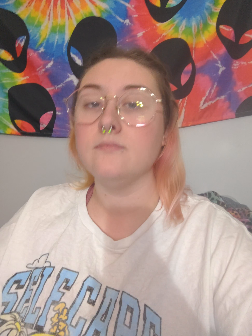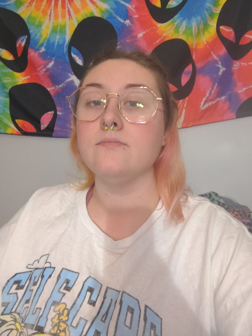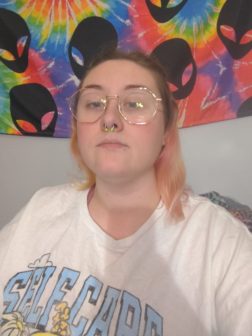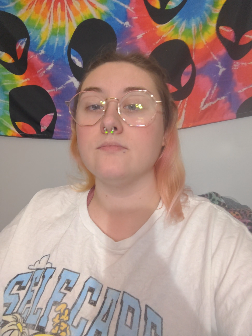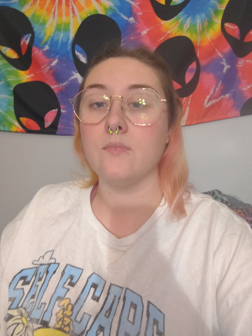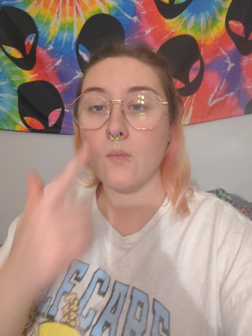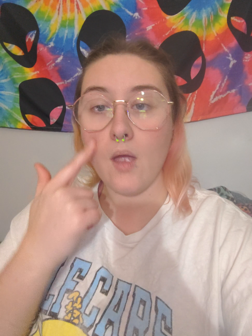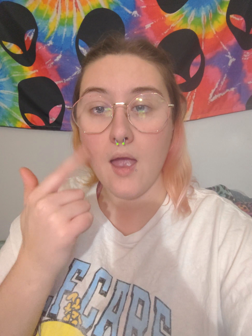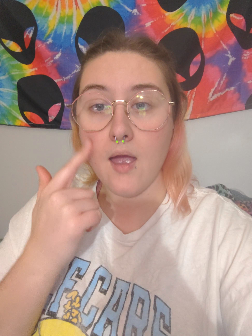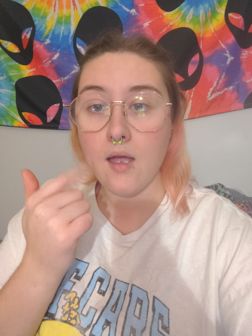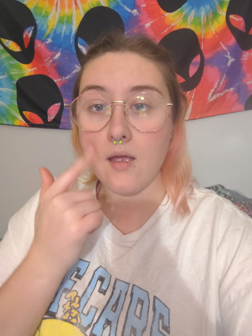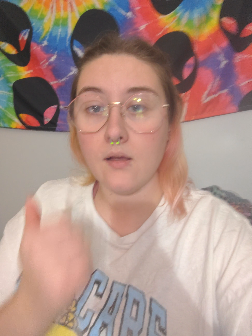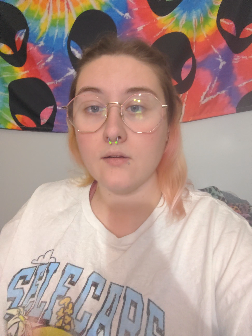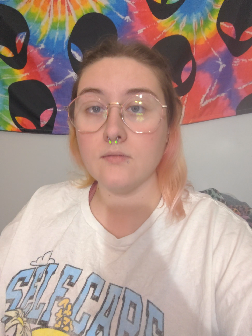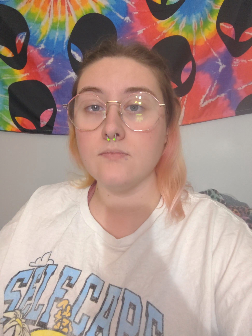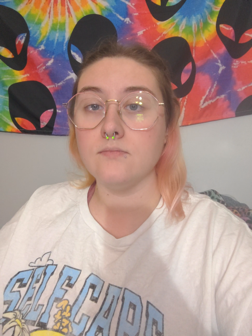cry